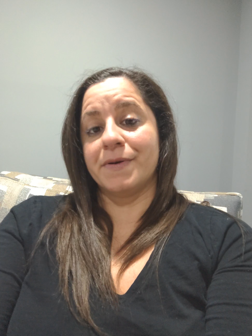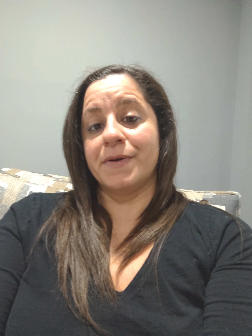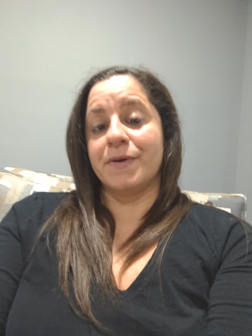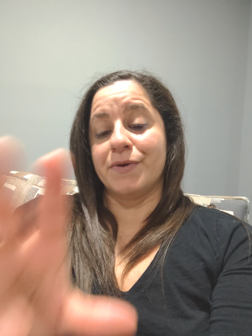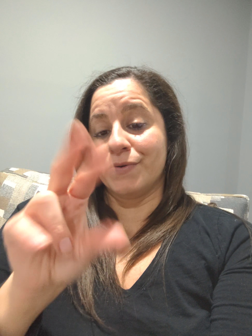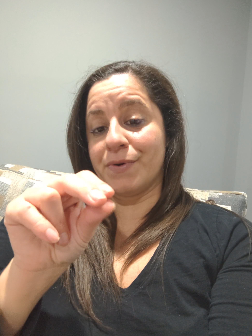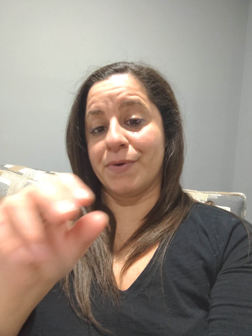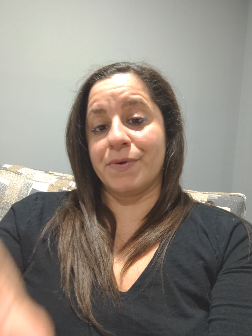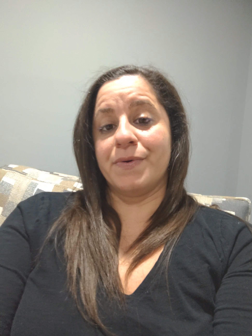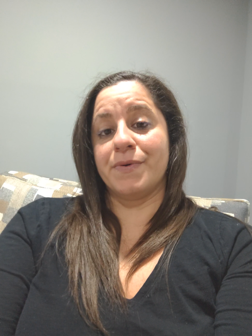no